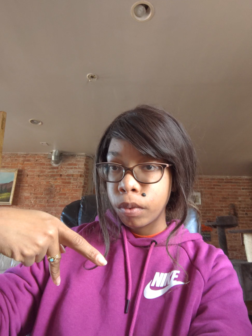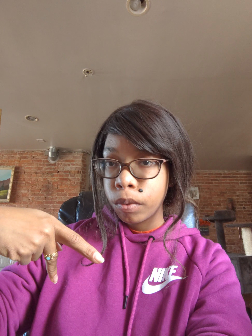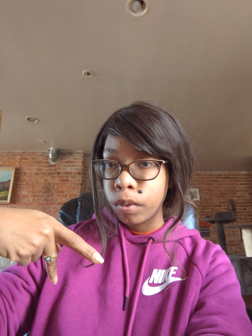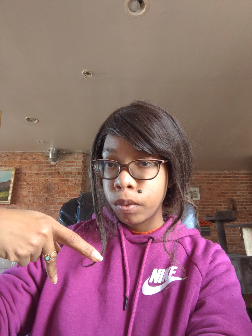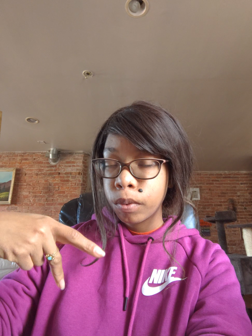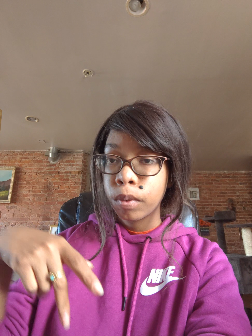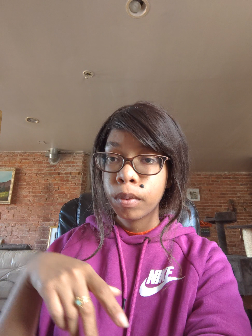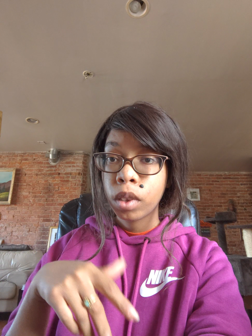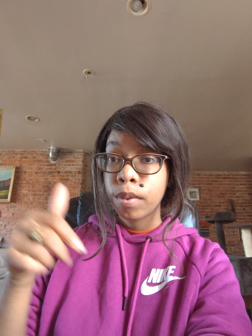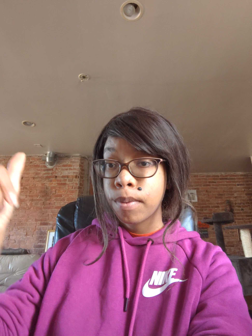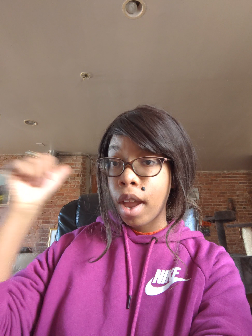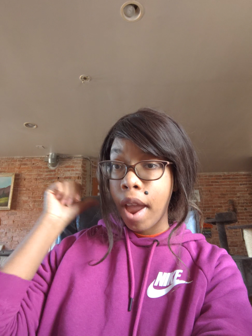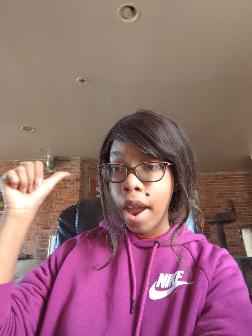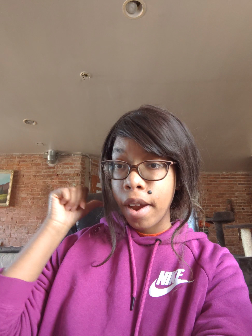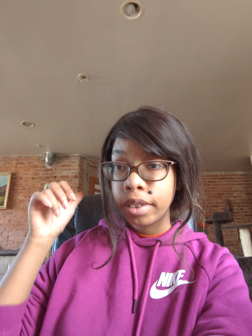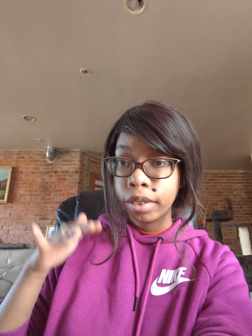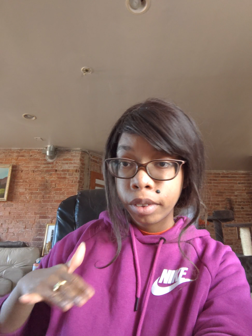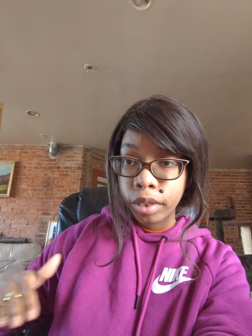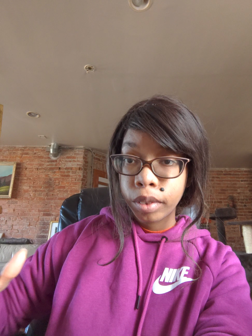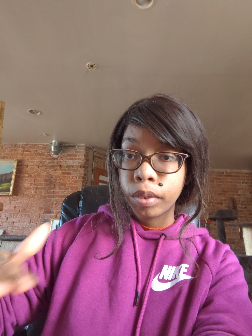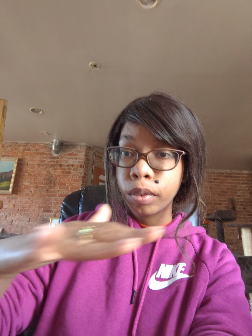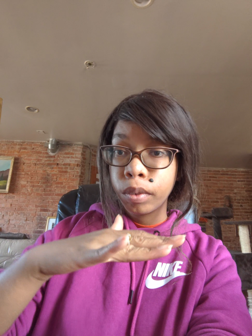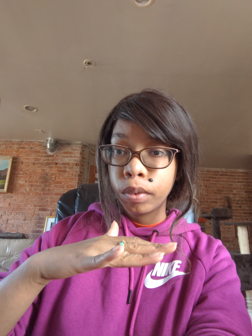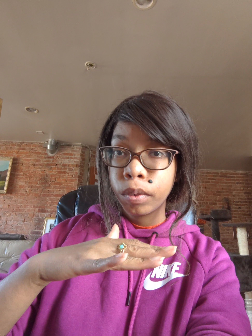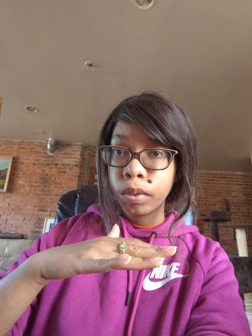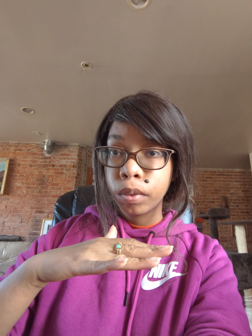backyard